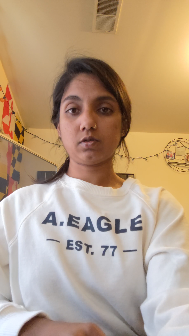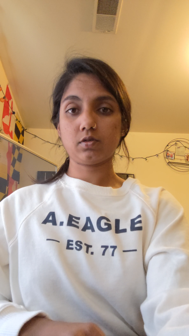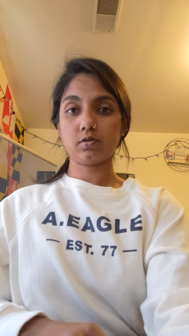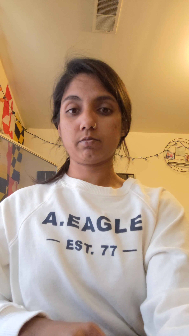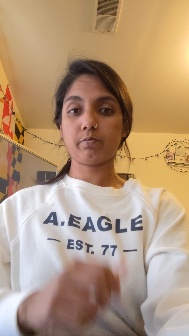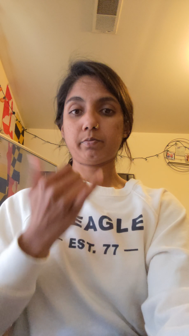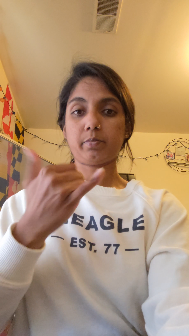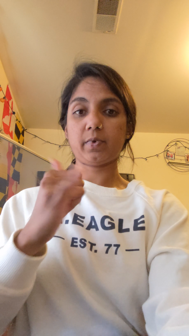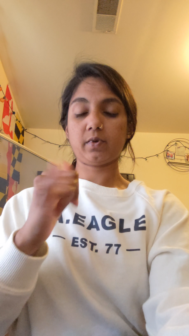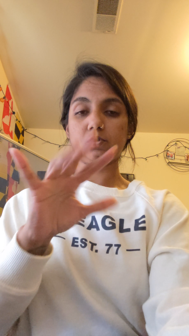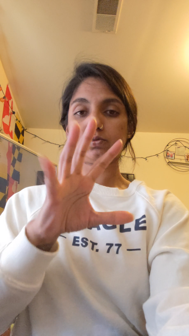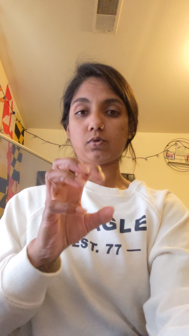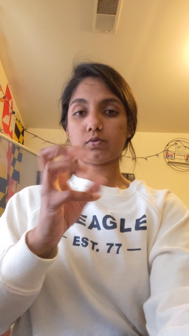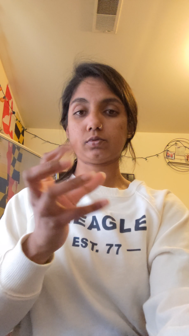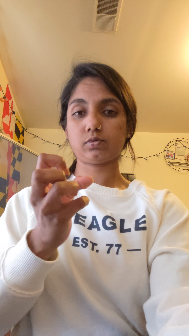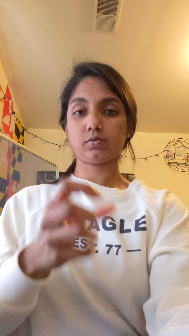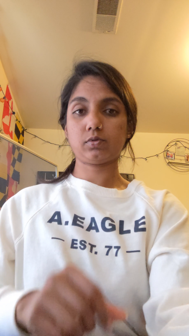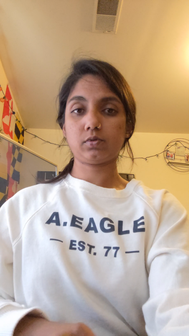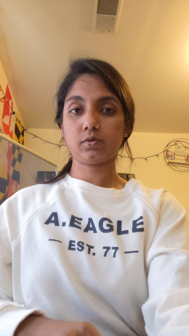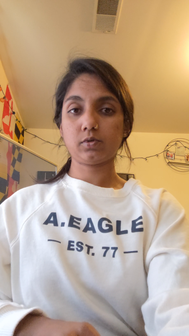play dough